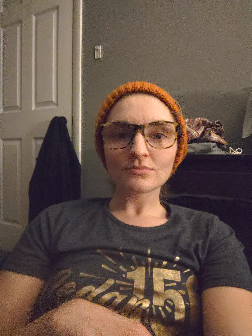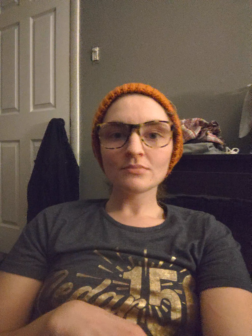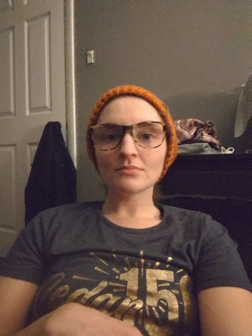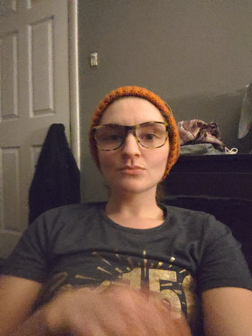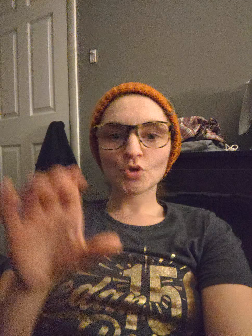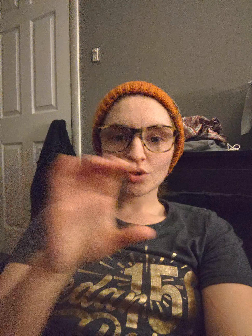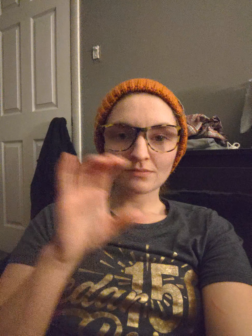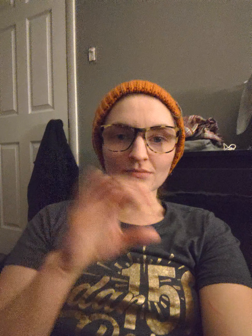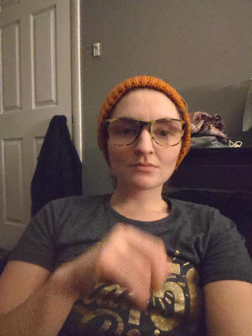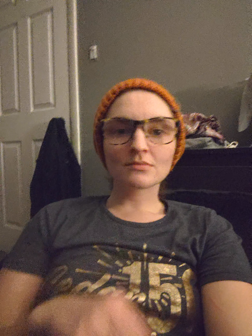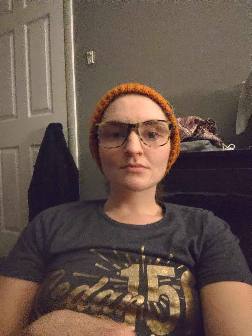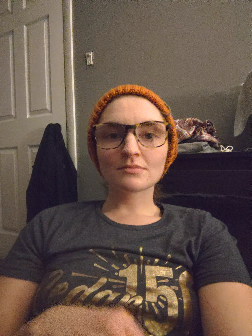chocolate